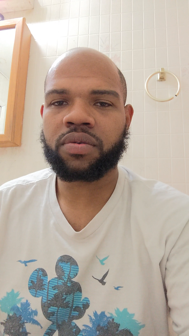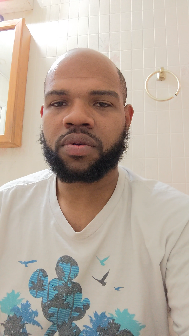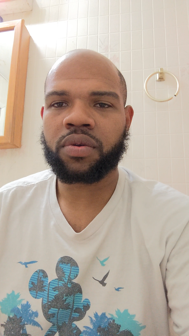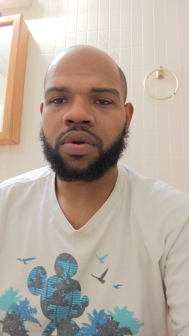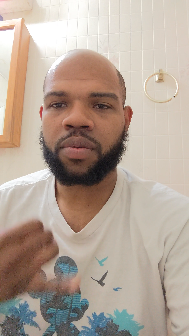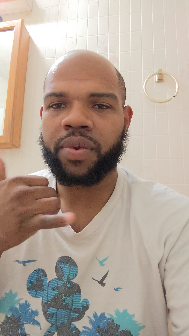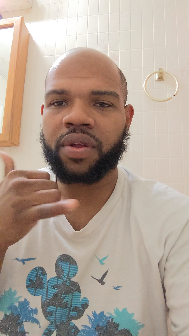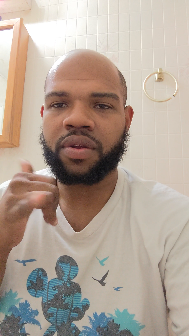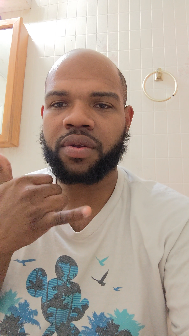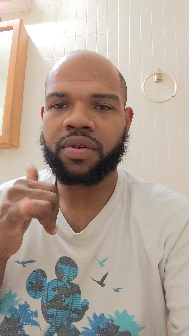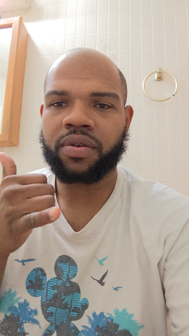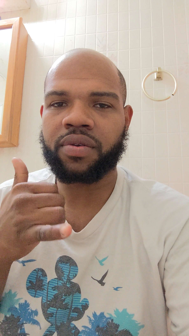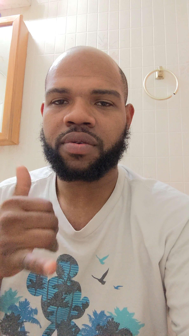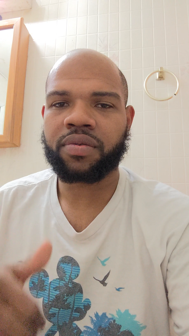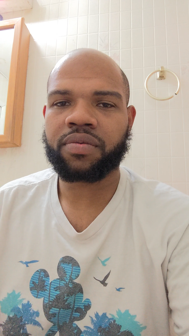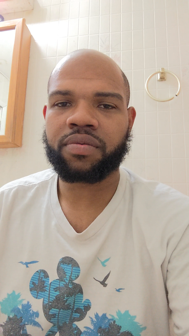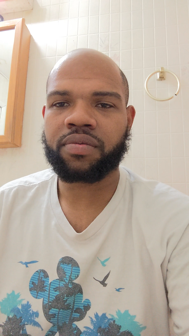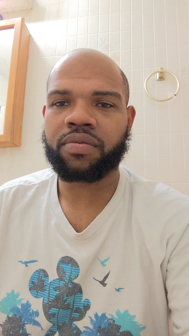play